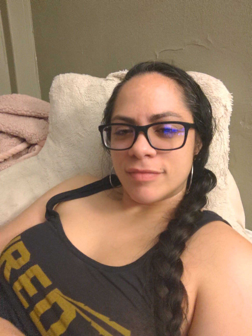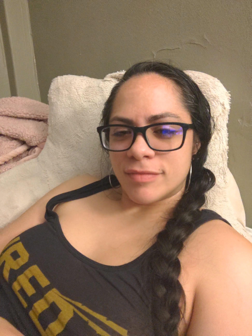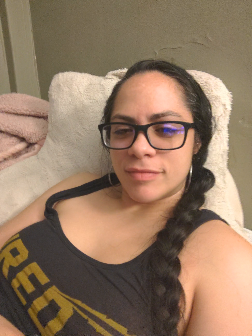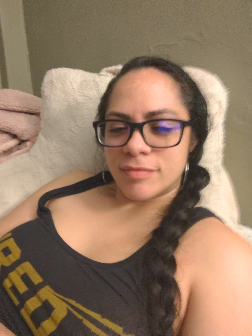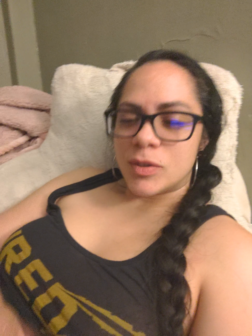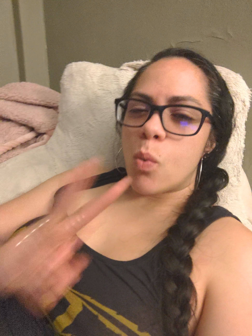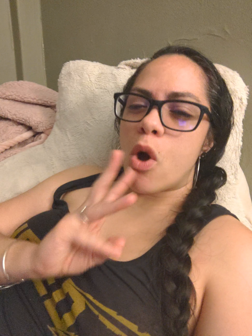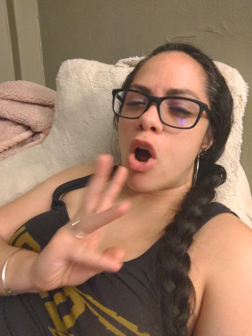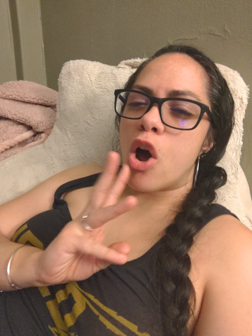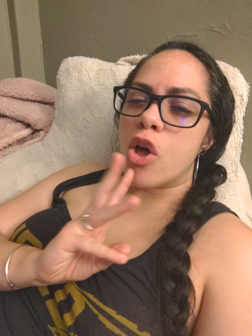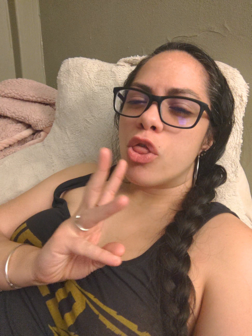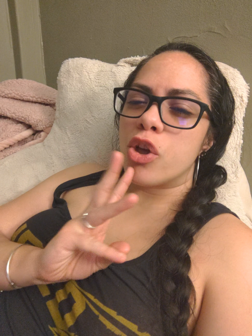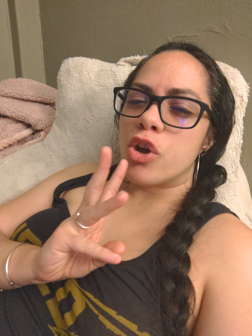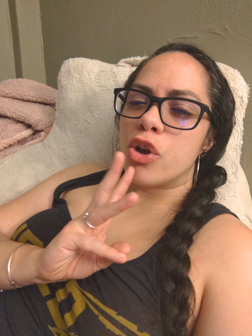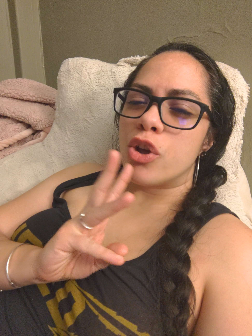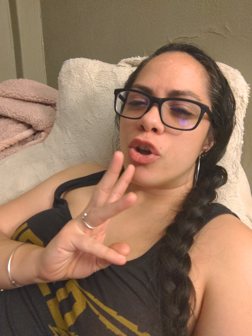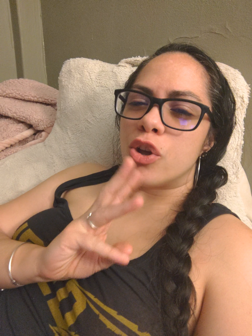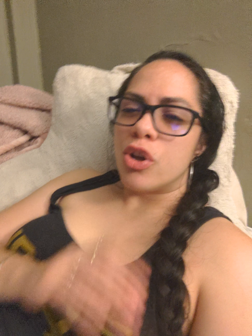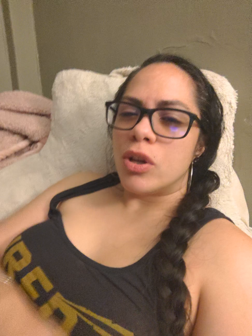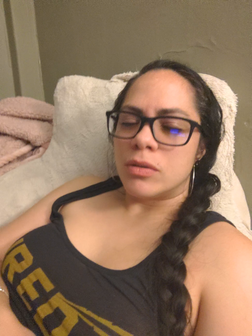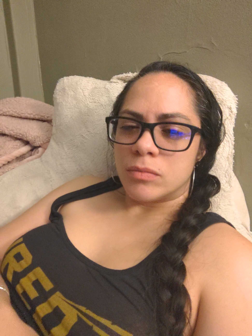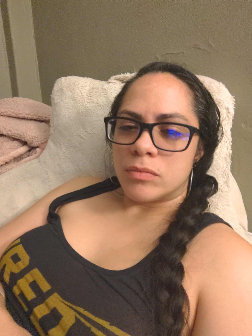water